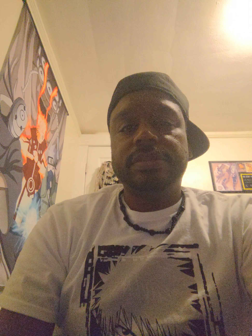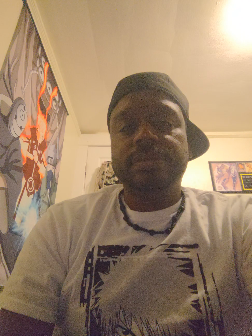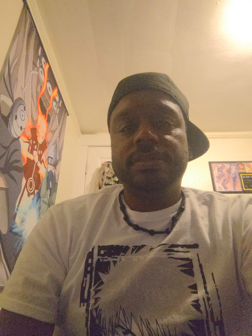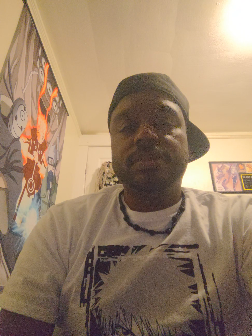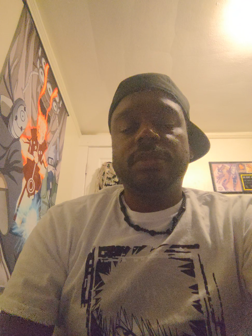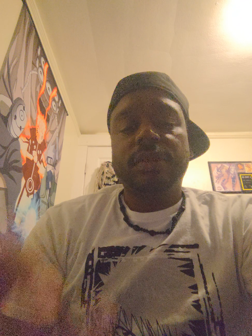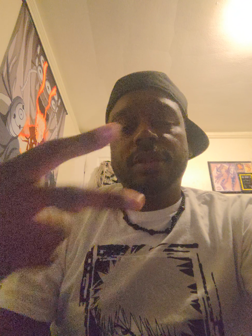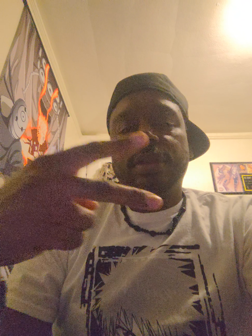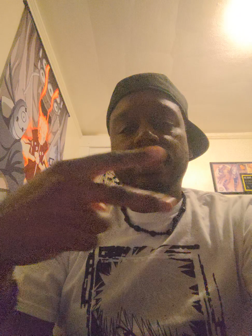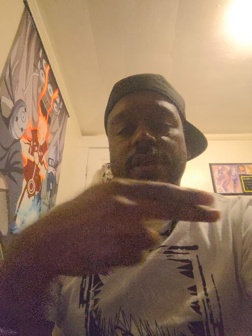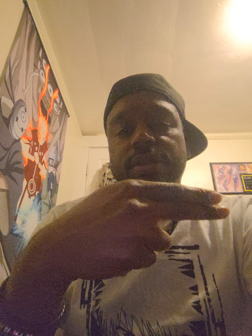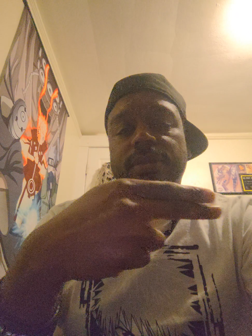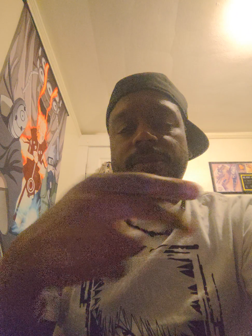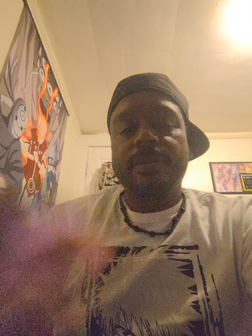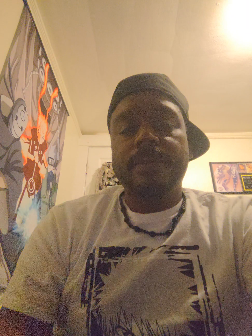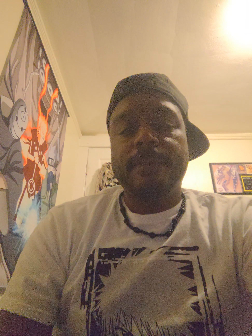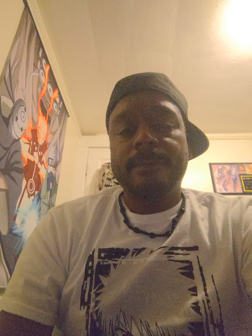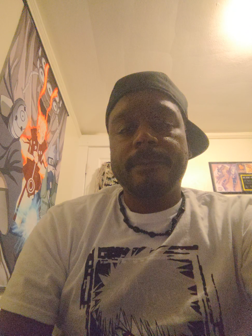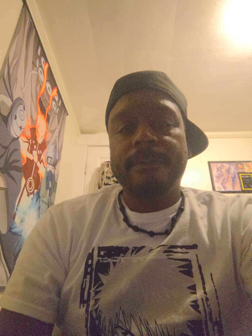cut